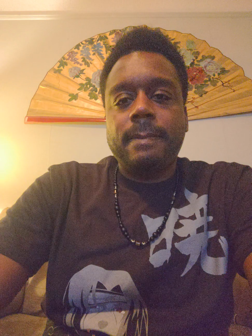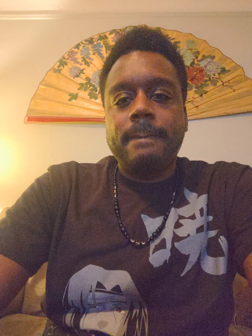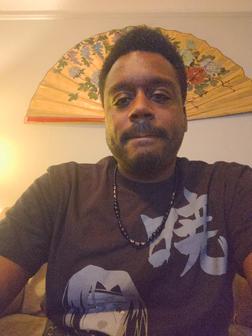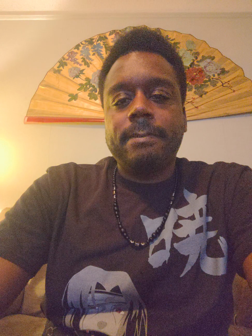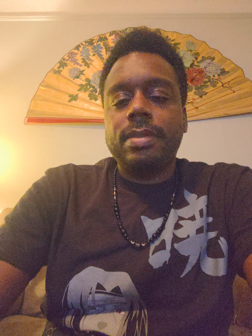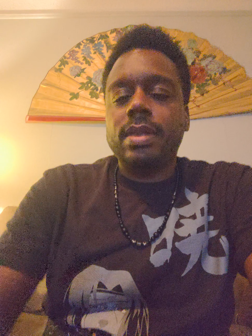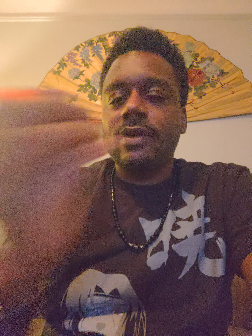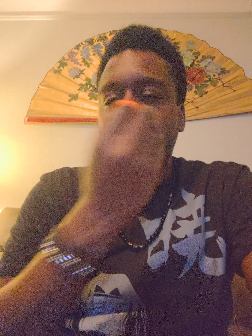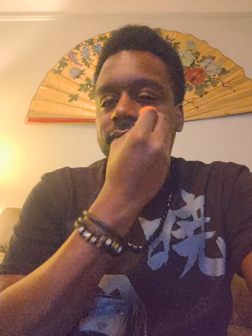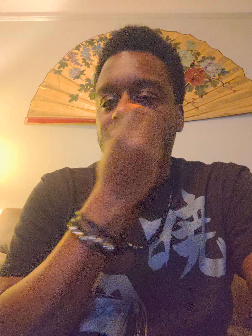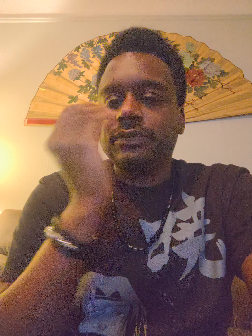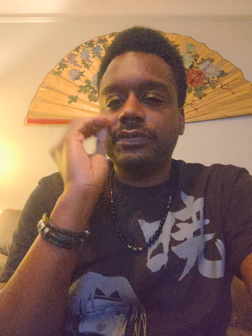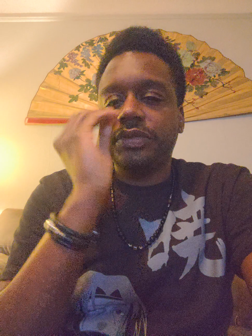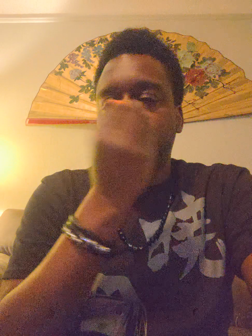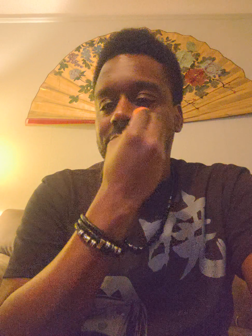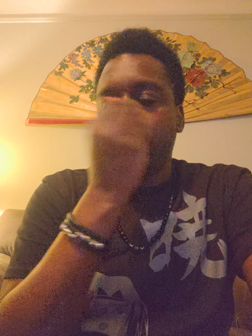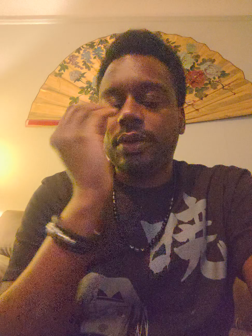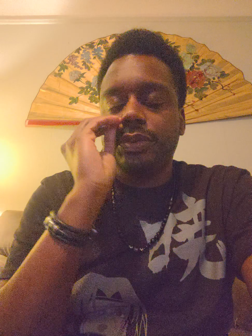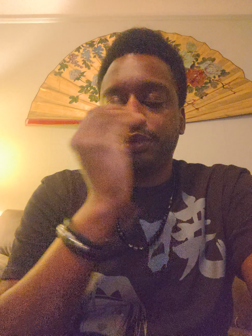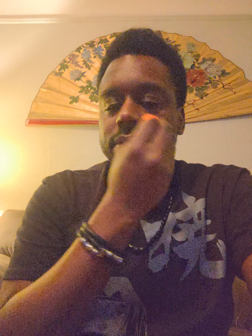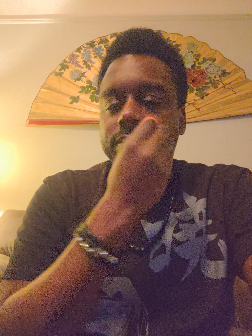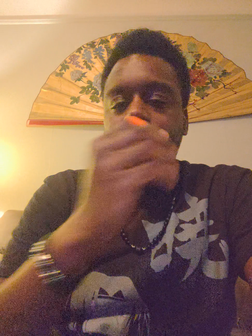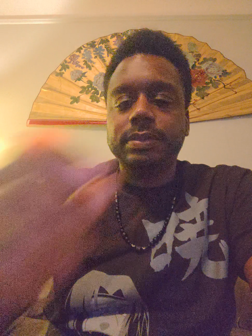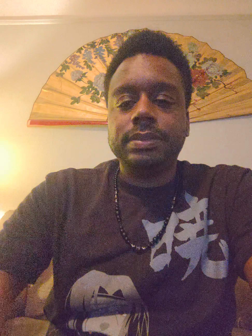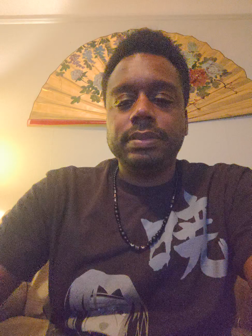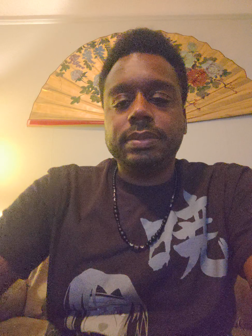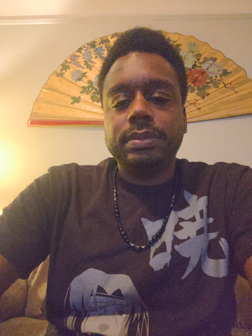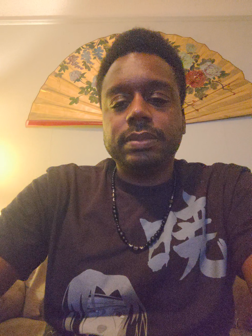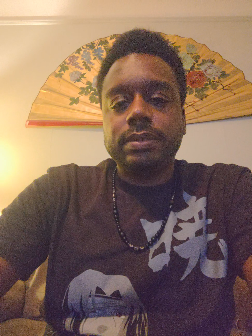flower